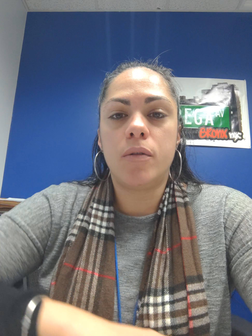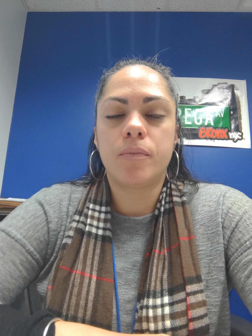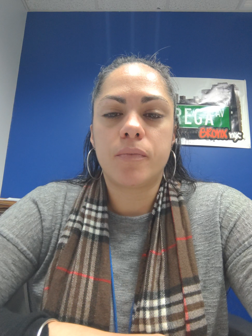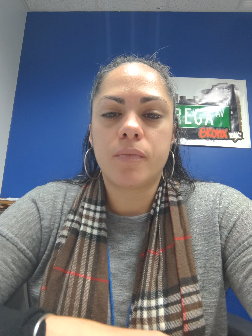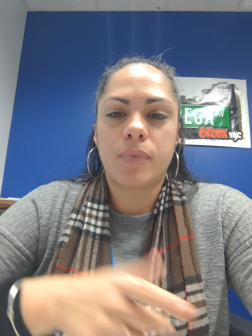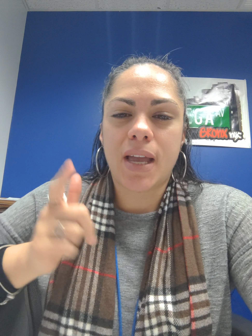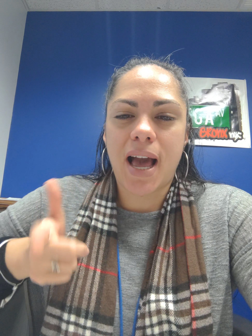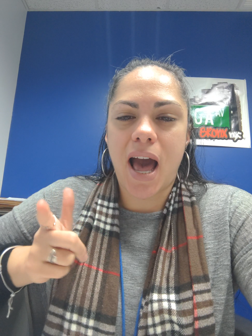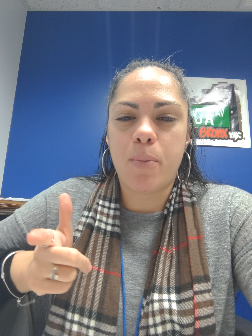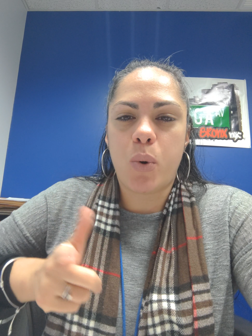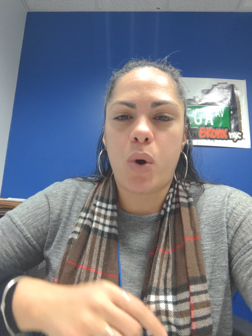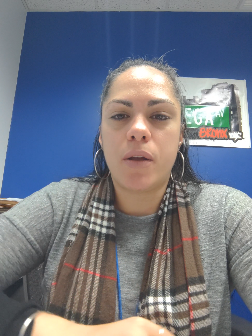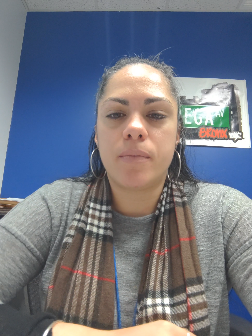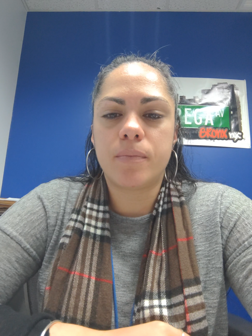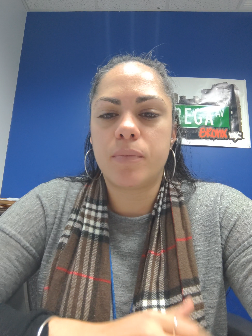cowboy